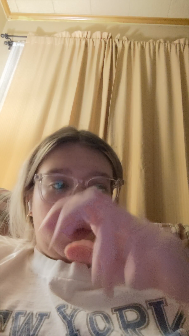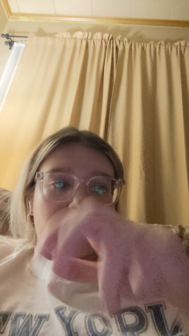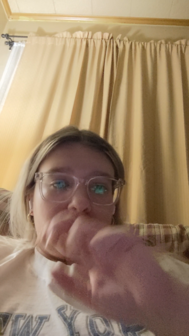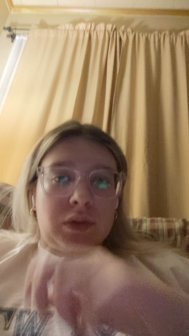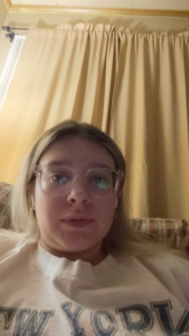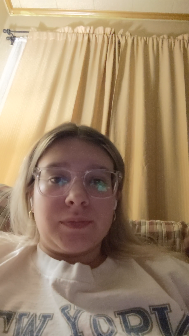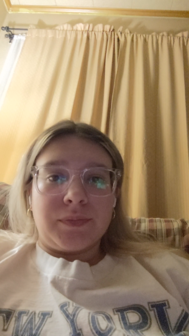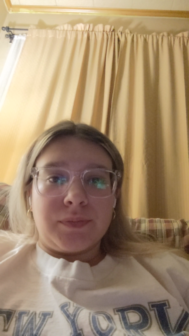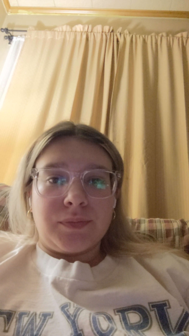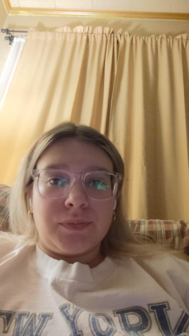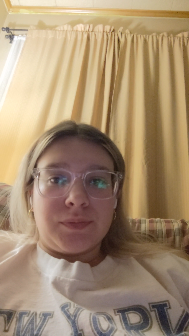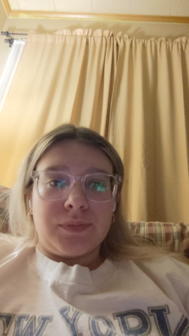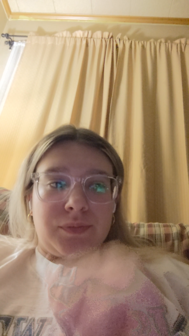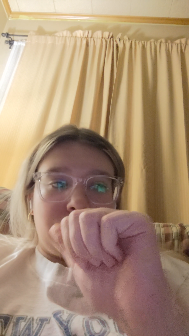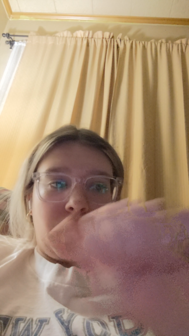a